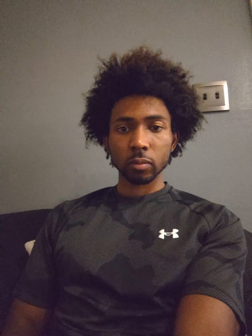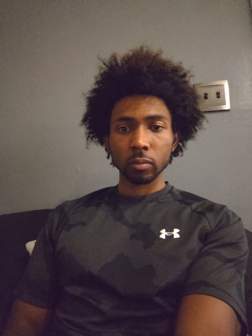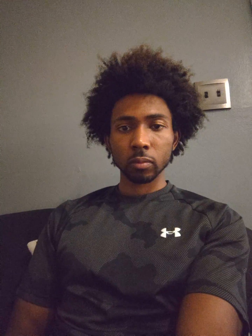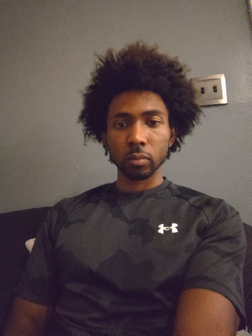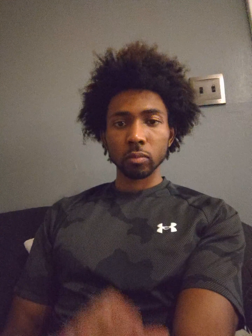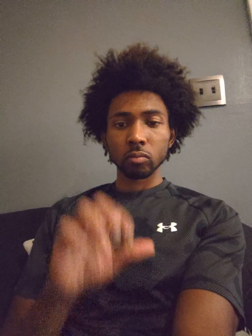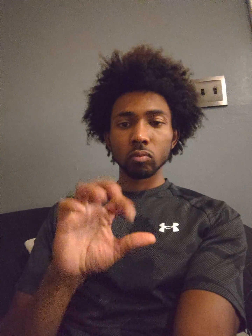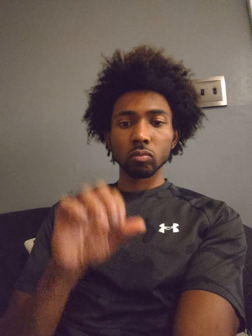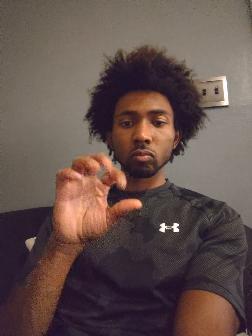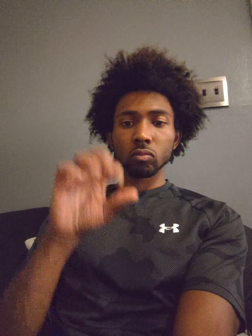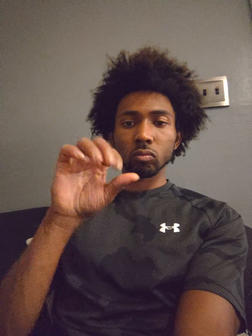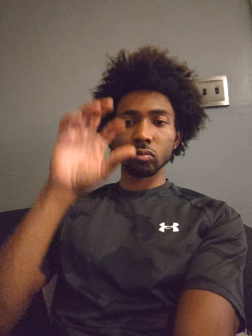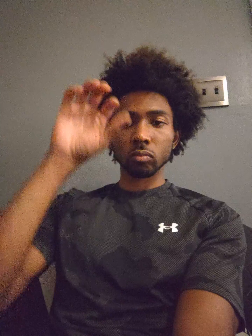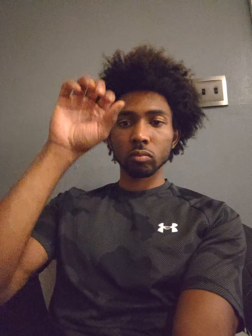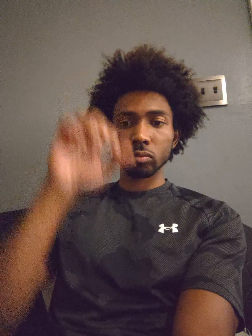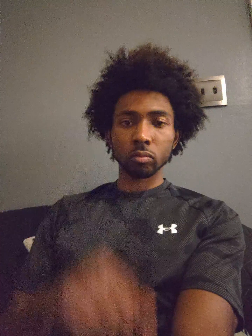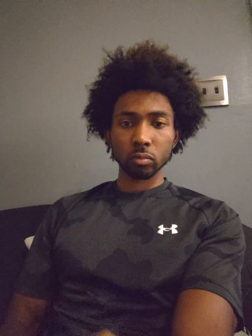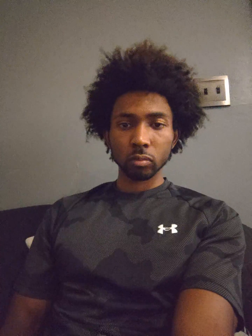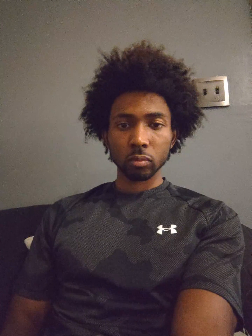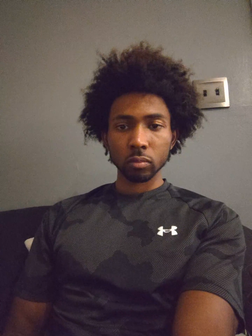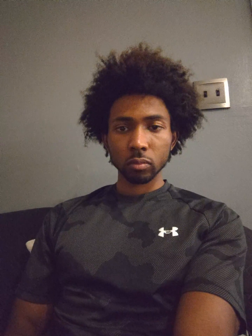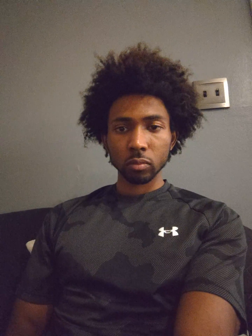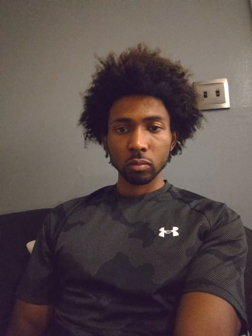climb